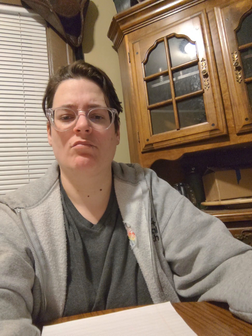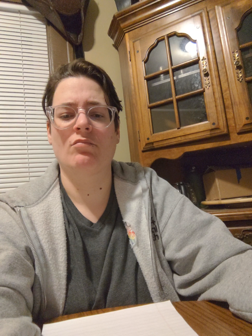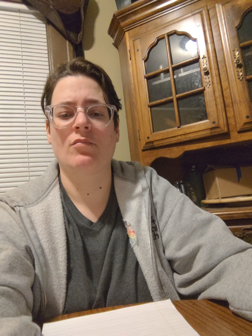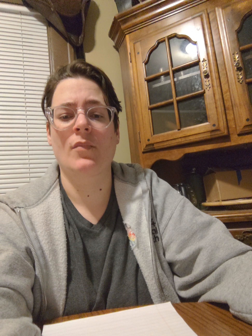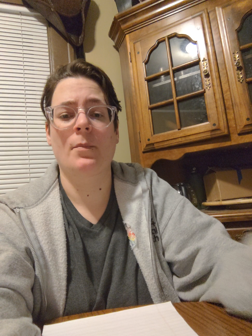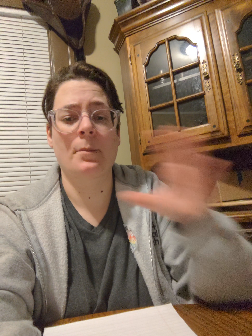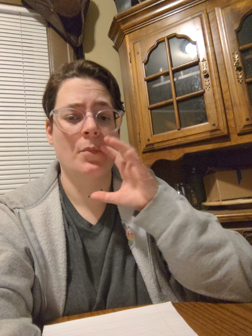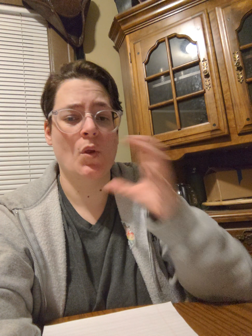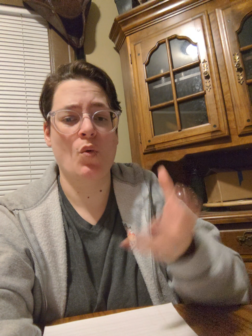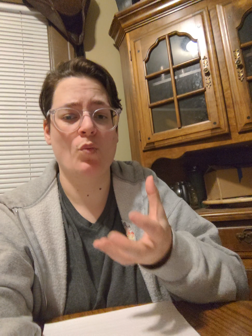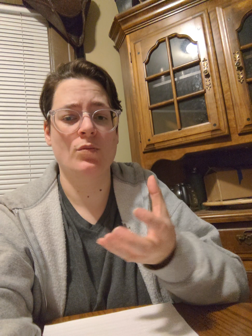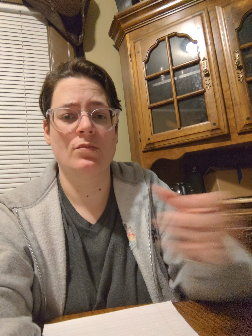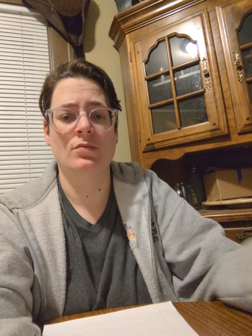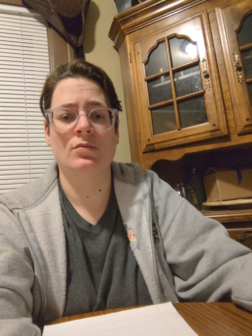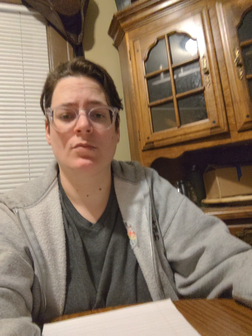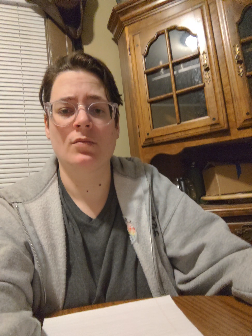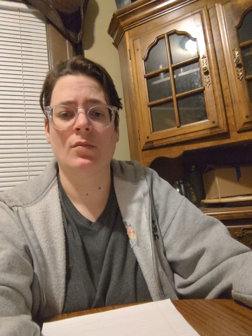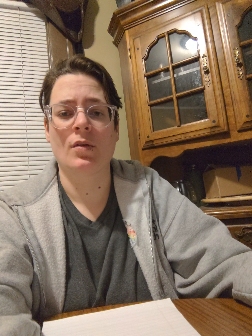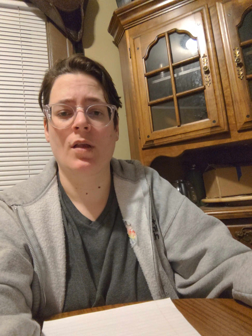balloon